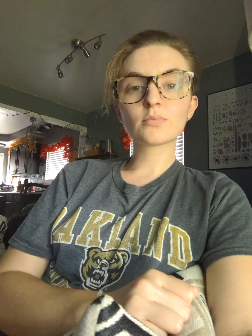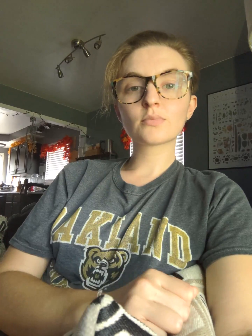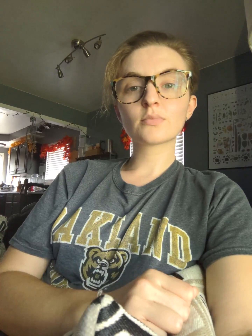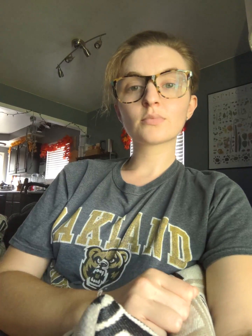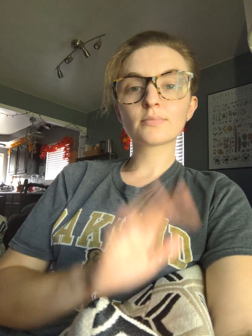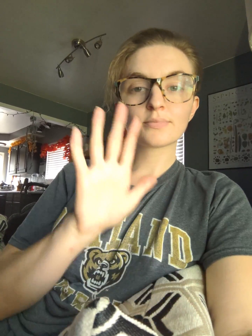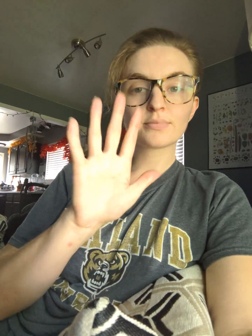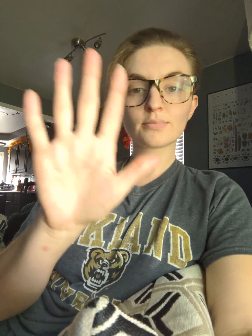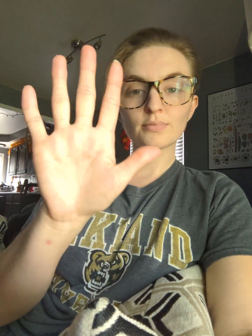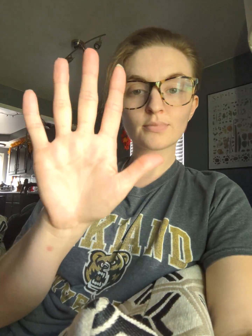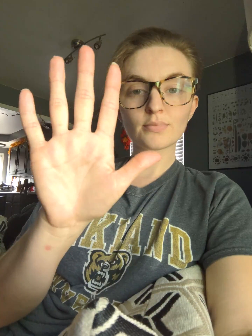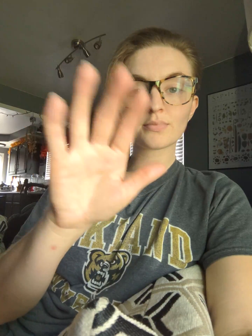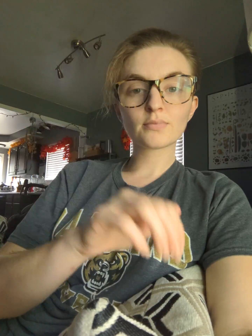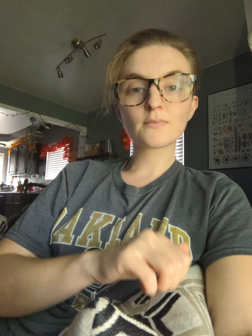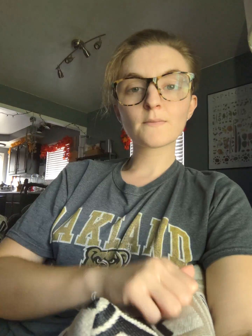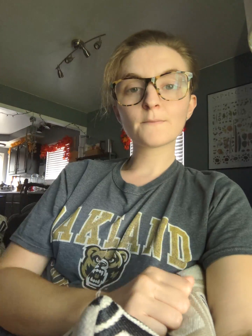give me five